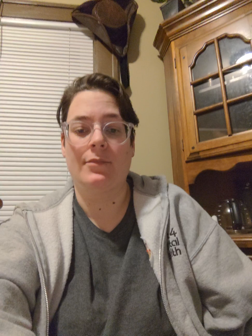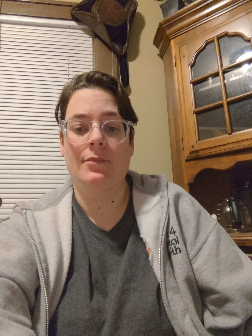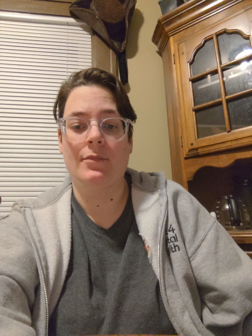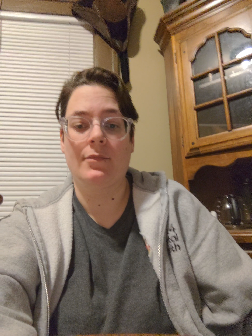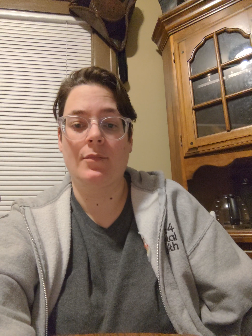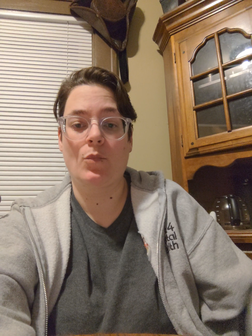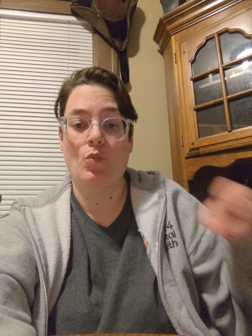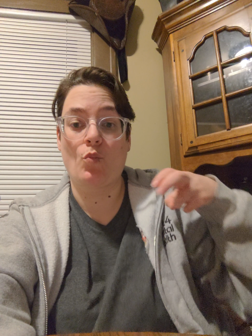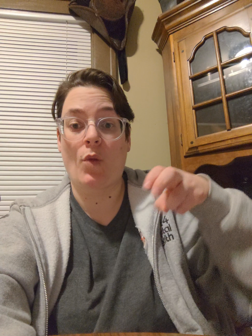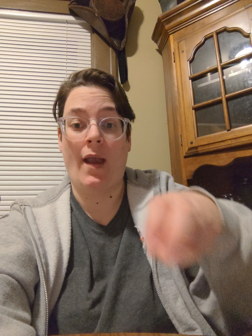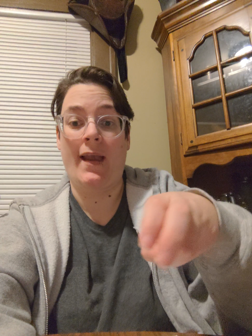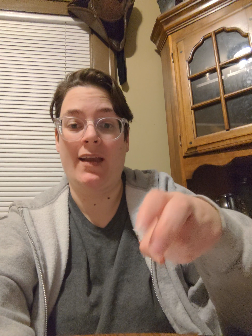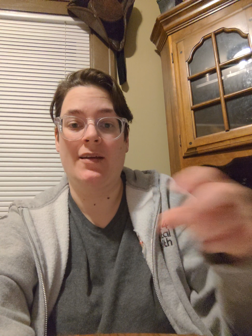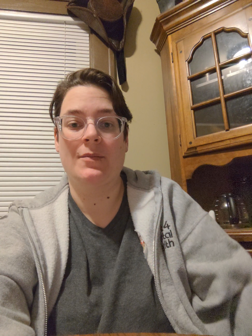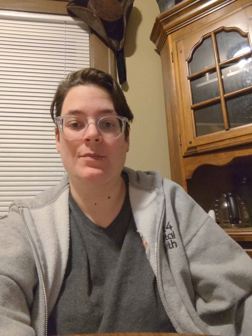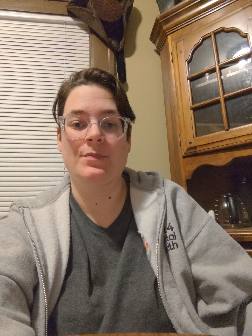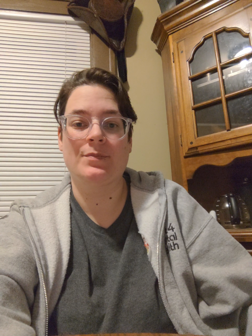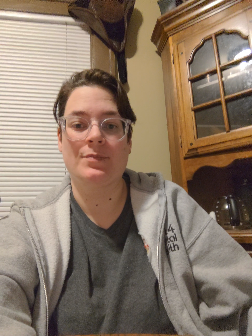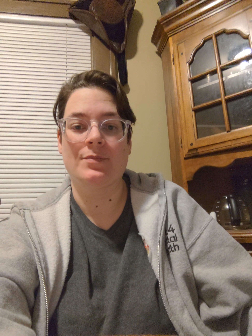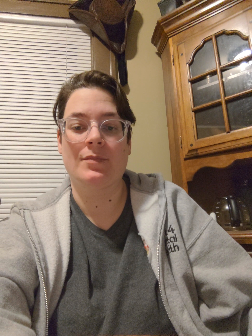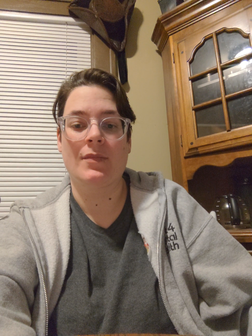ride